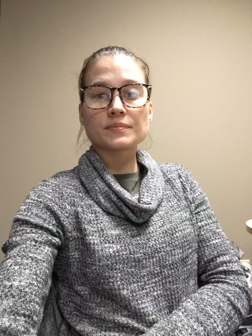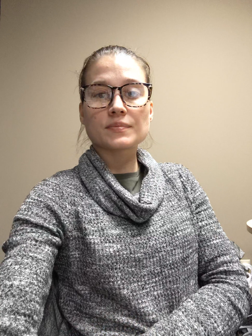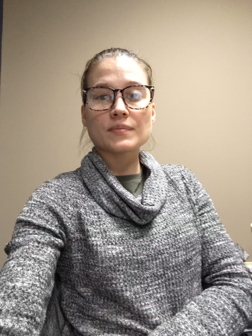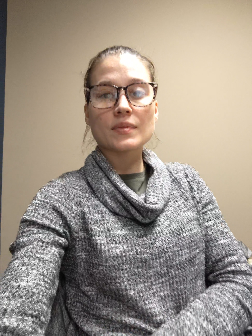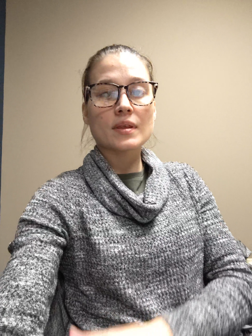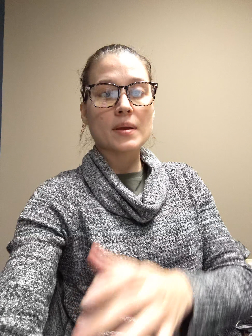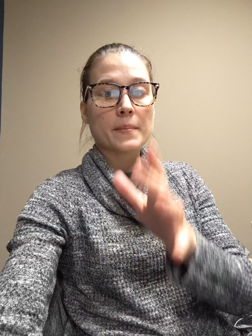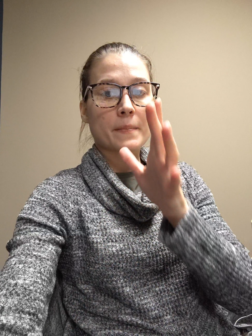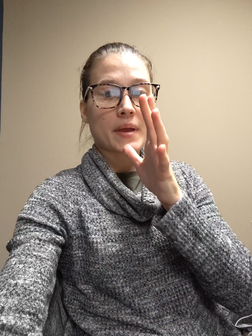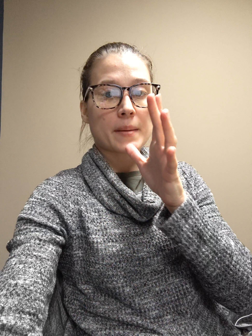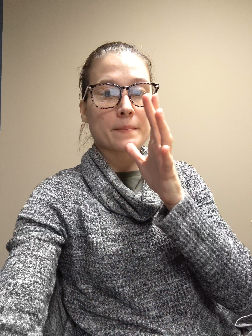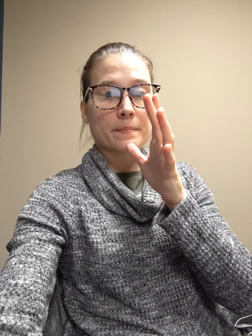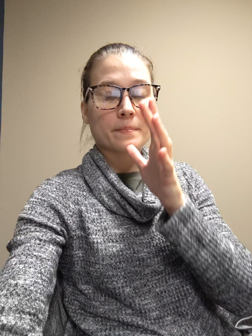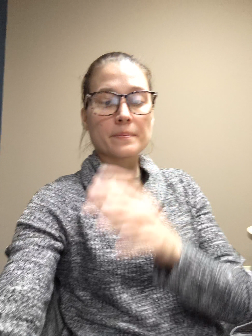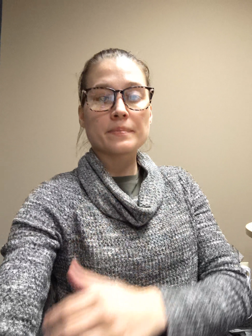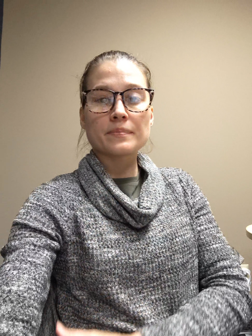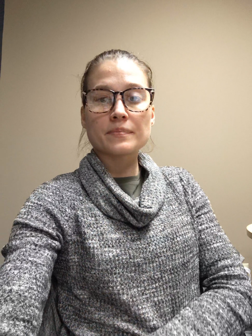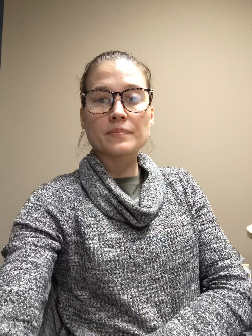mom